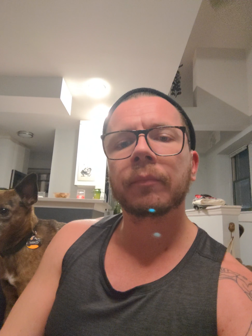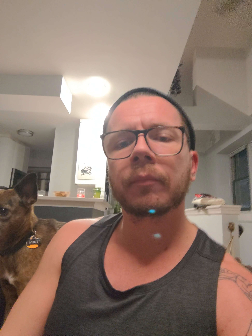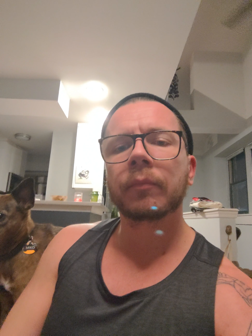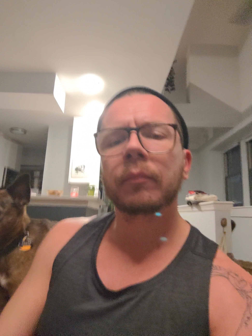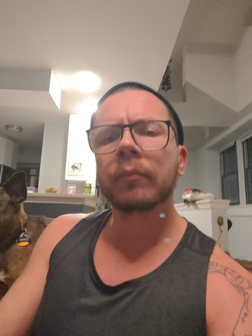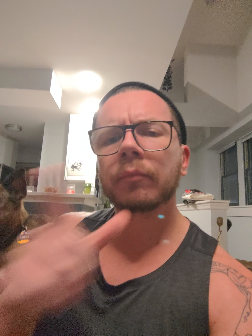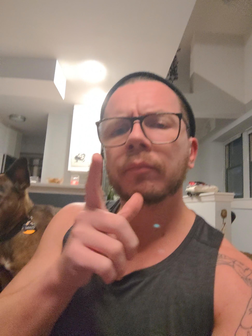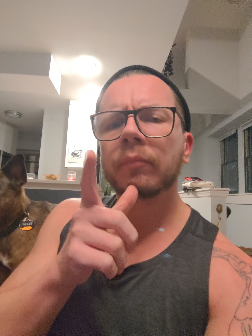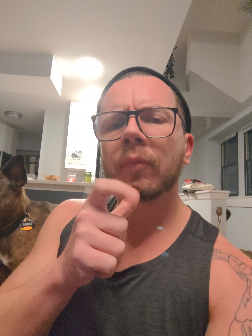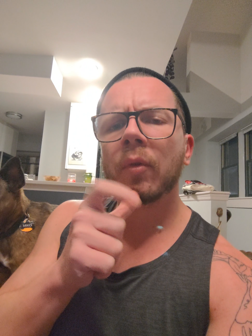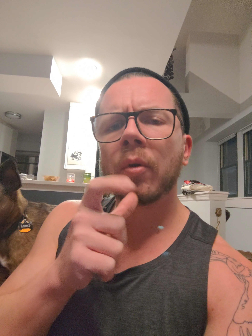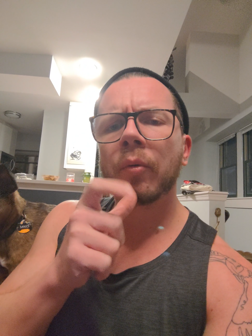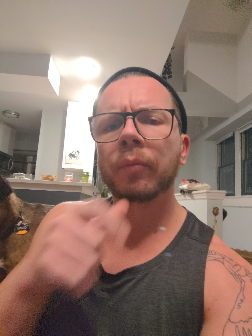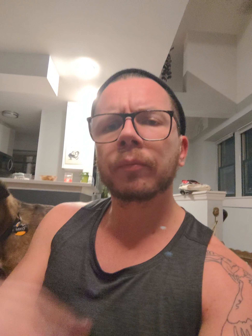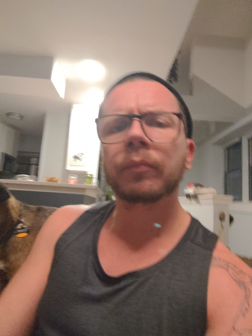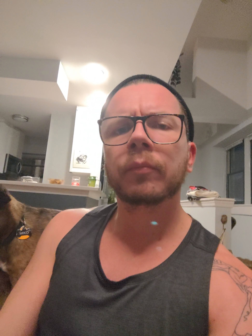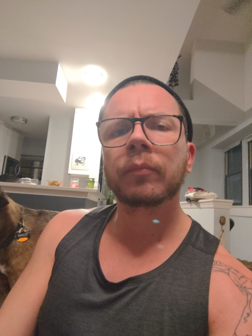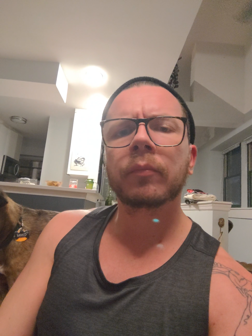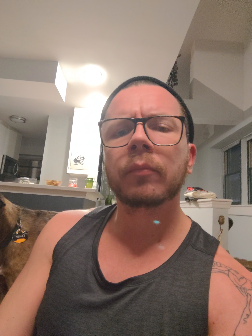who